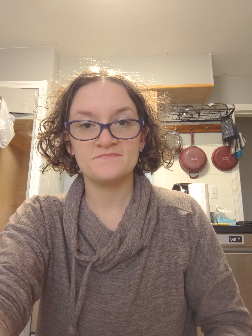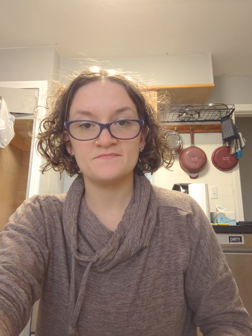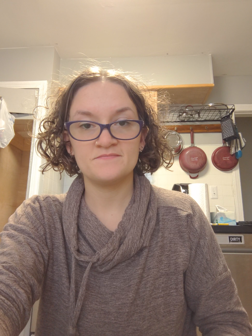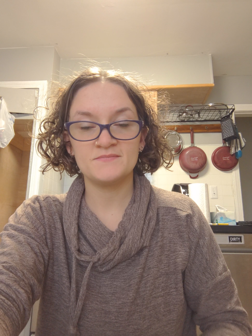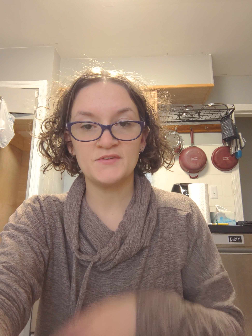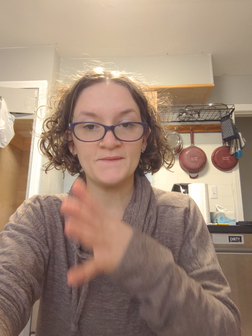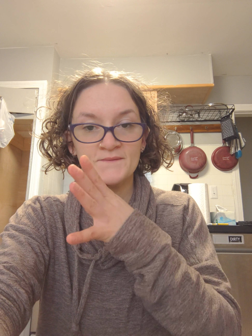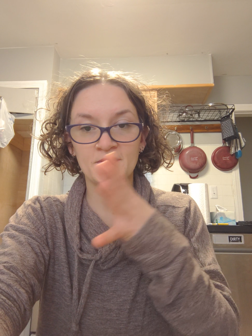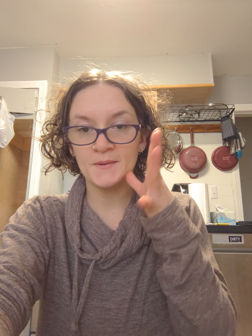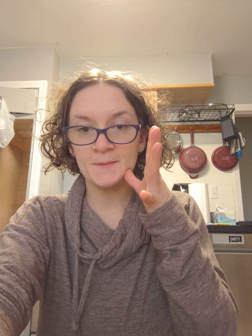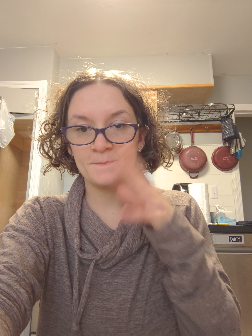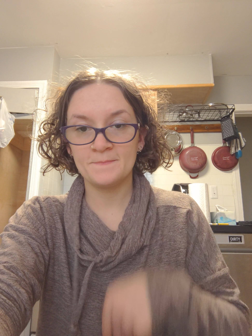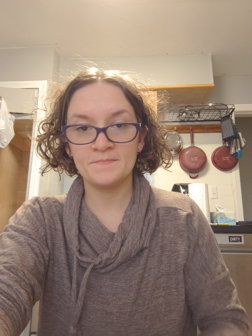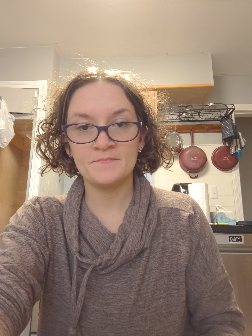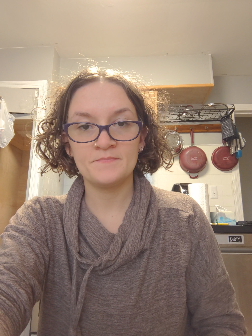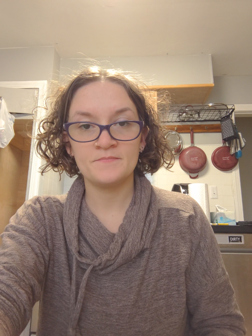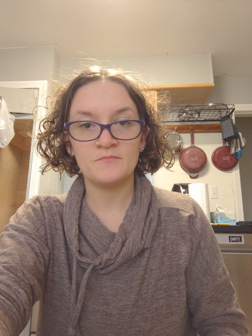farm